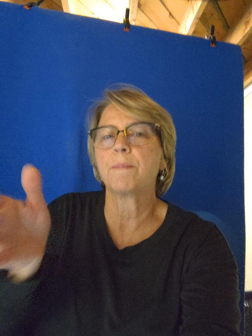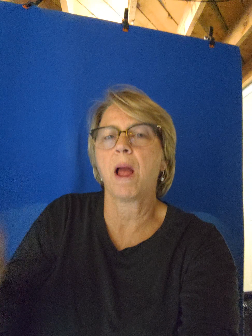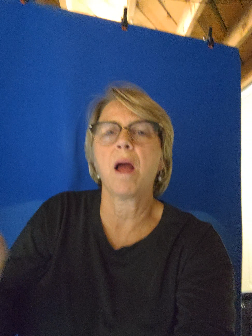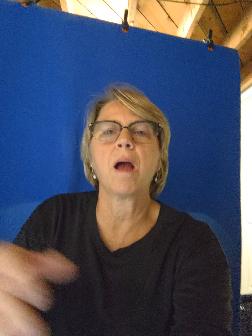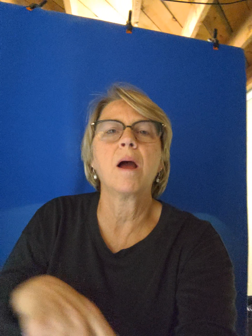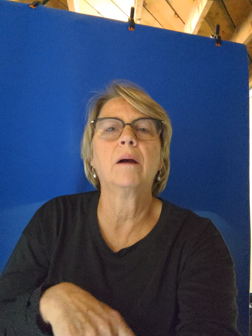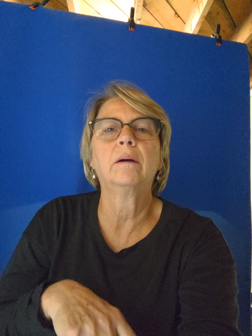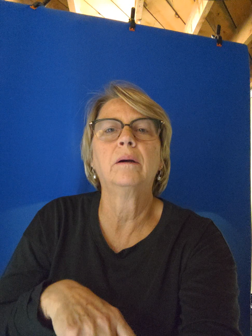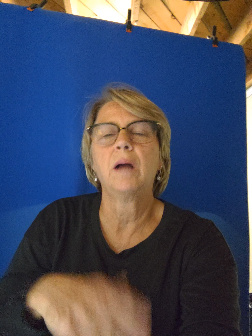grandma